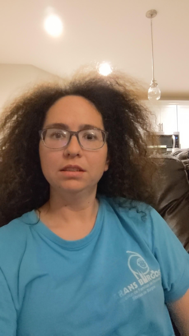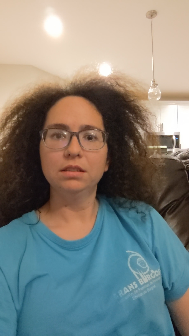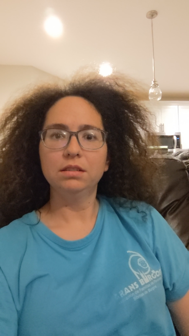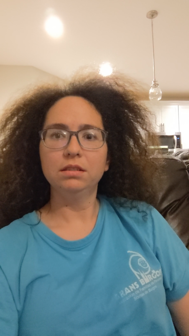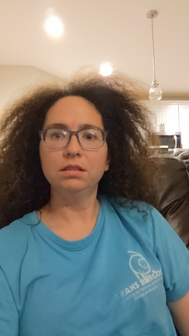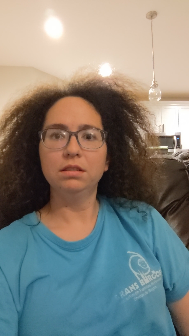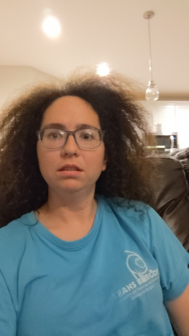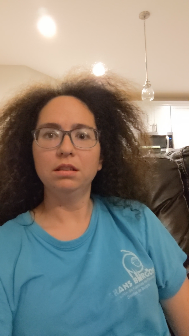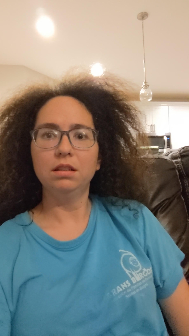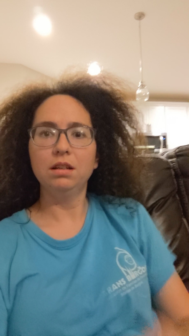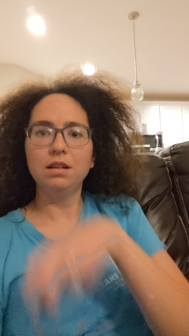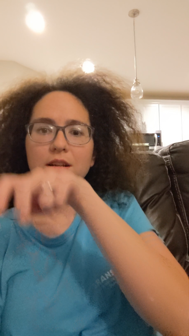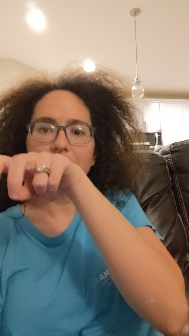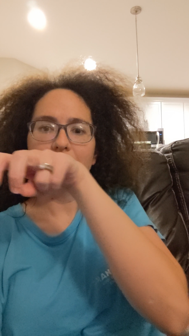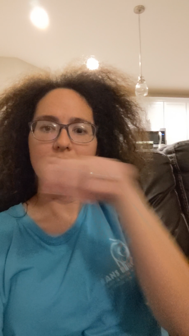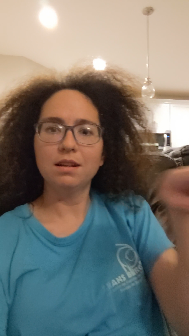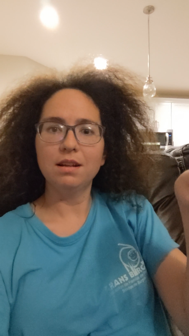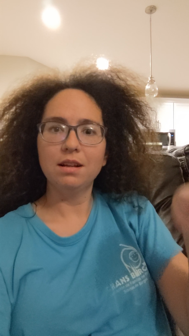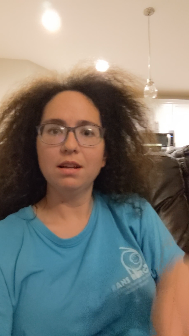couch